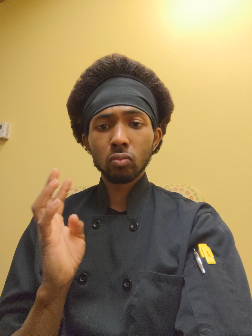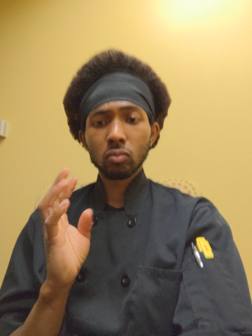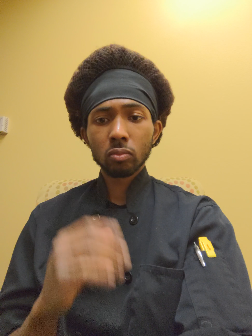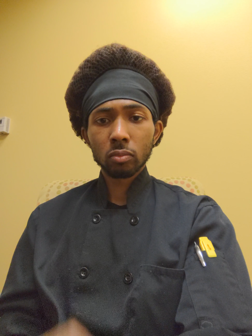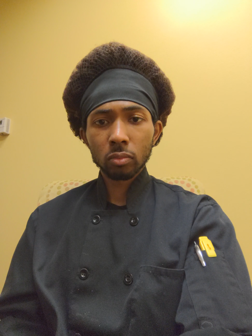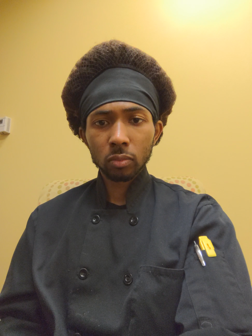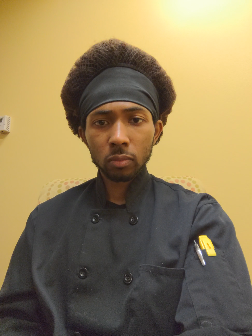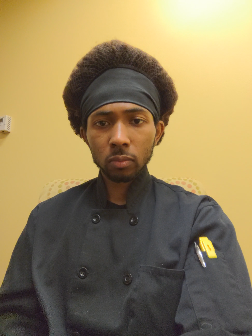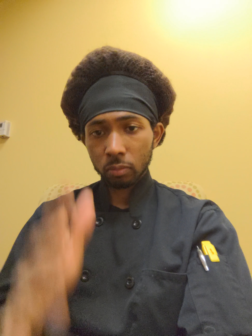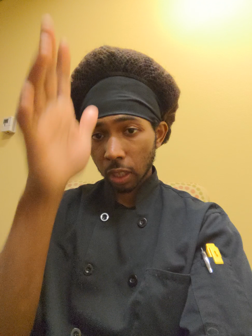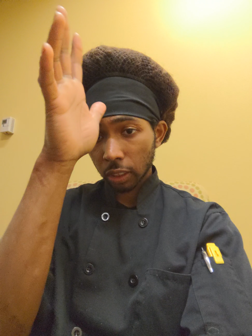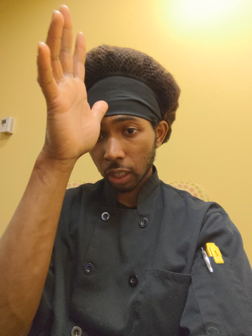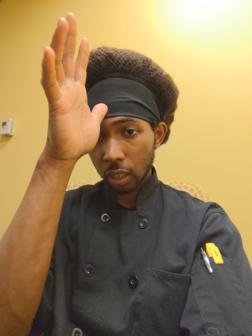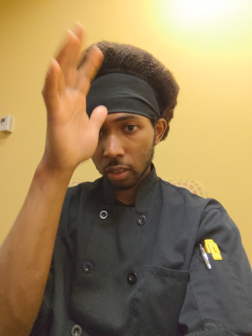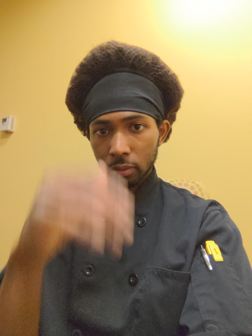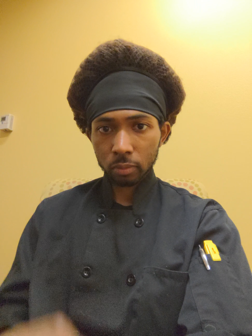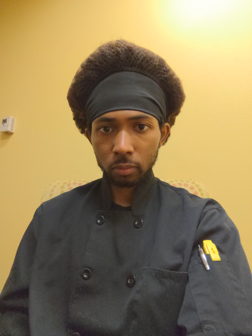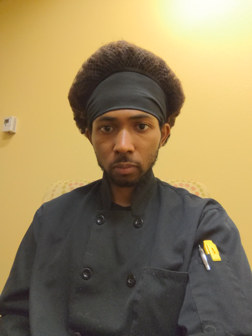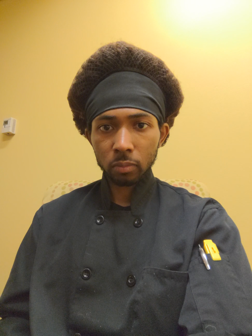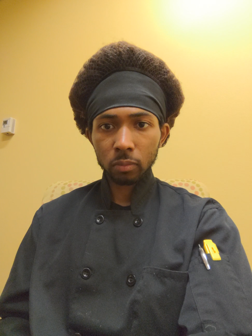daddy